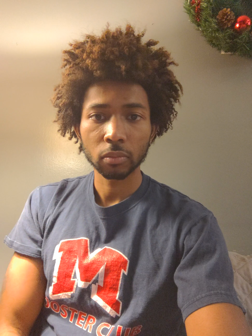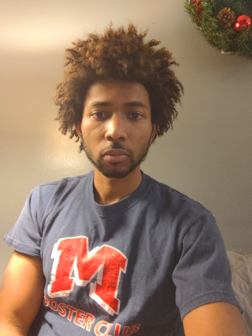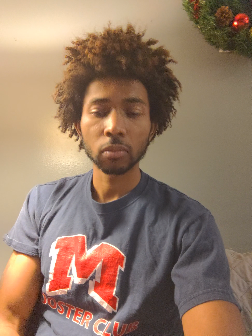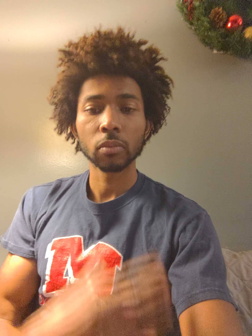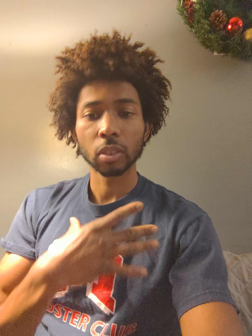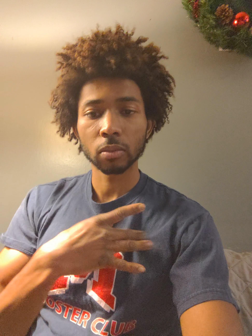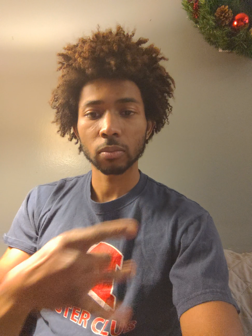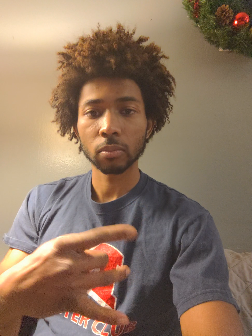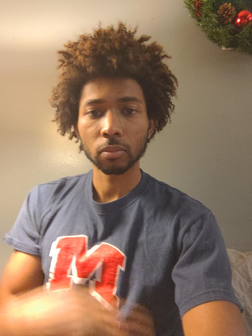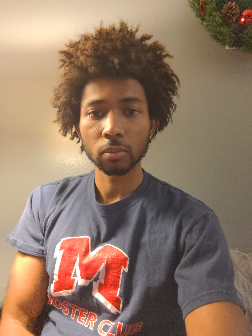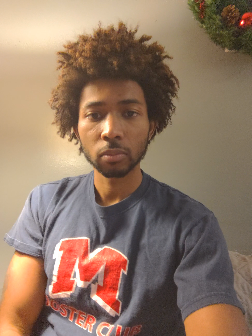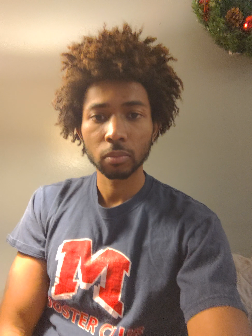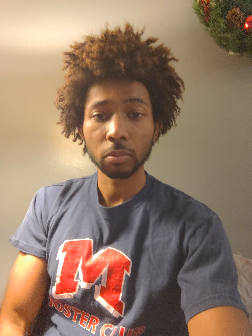like